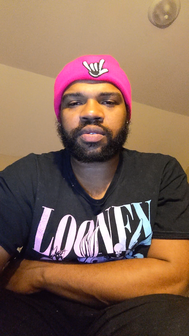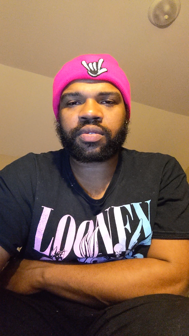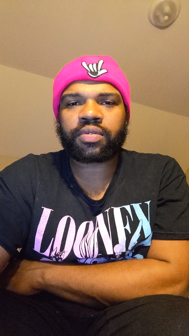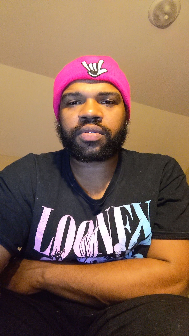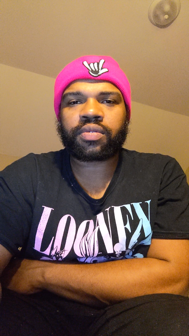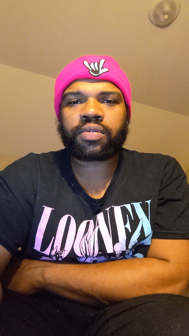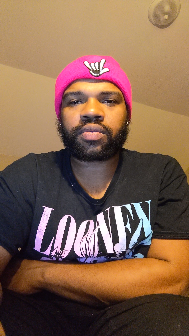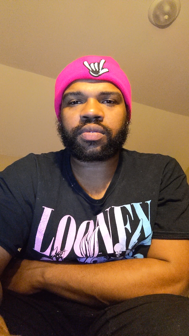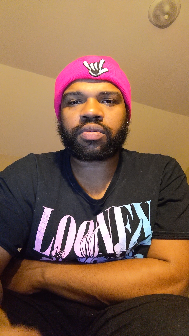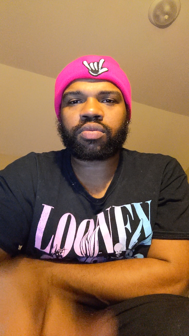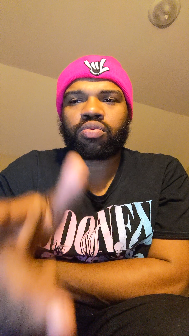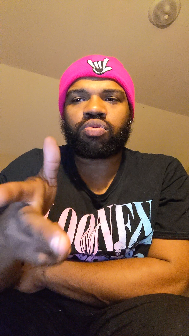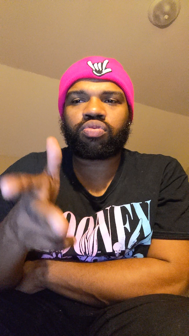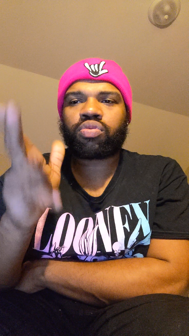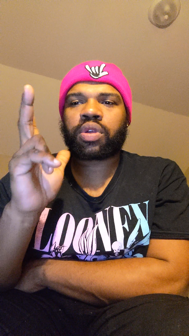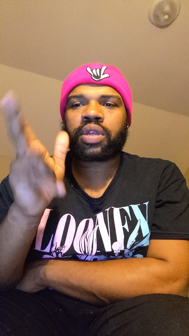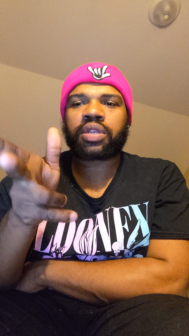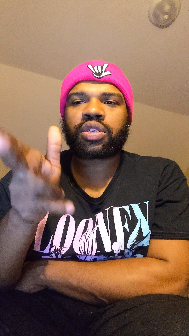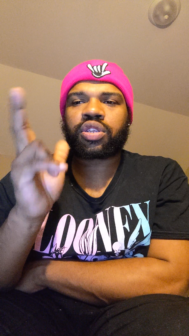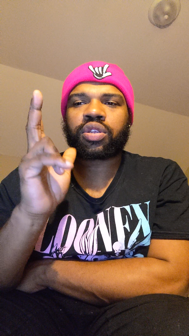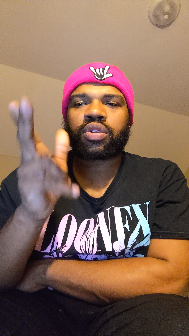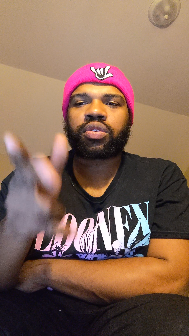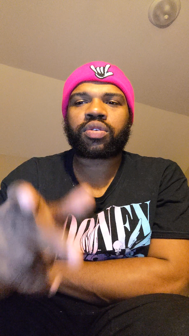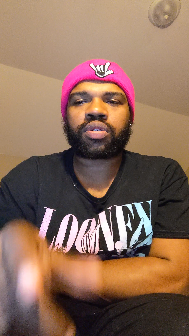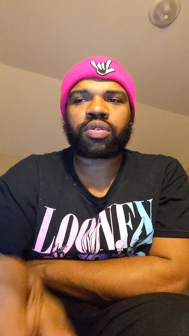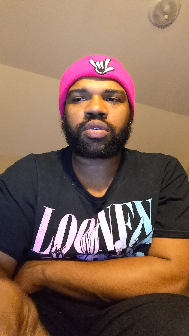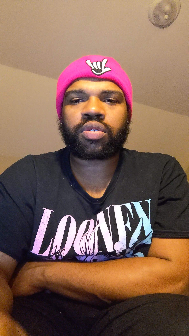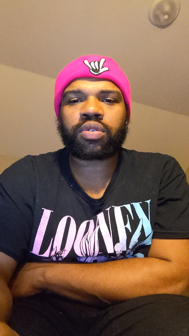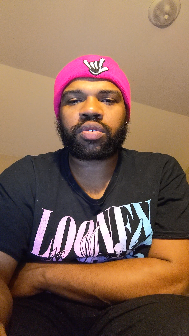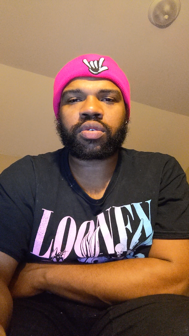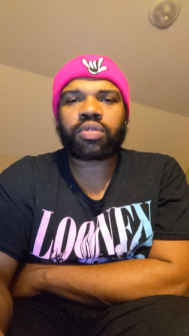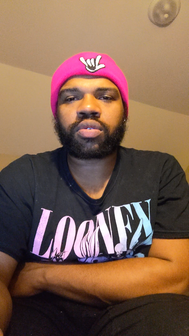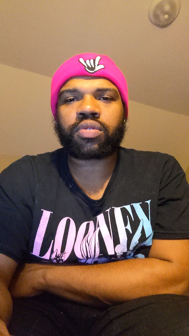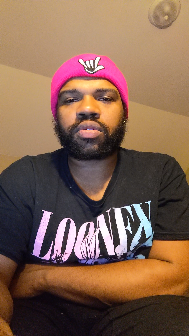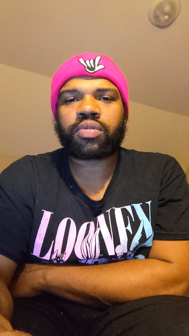rocking chair